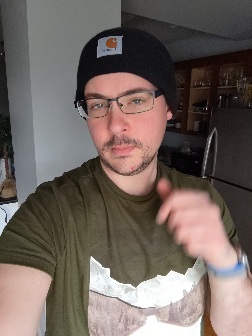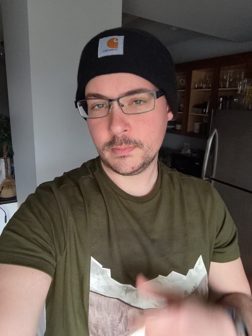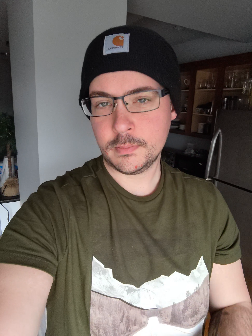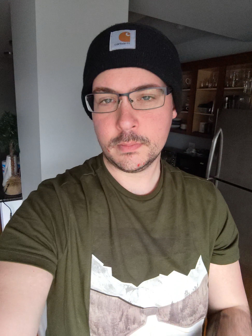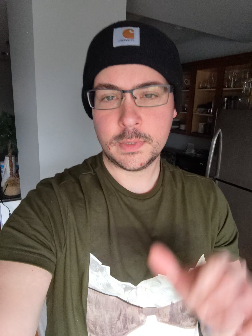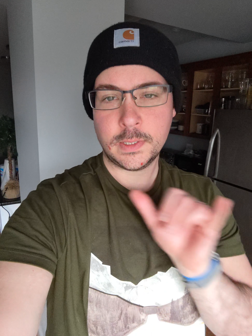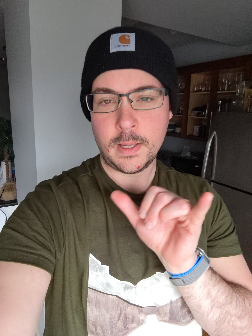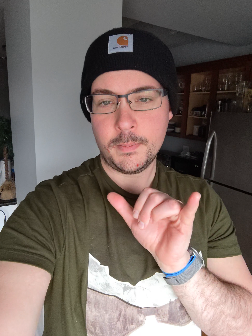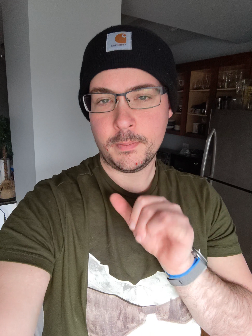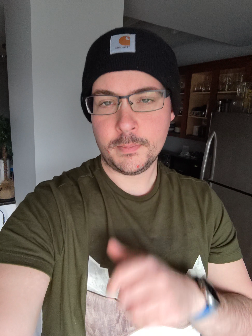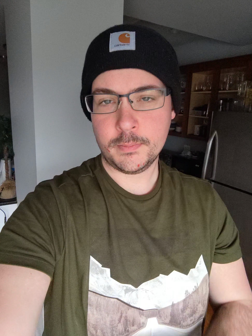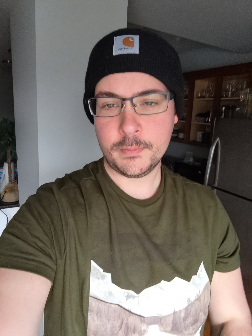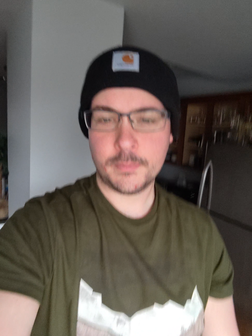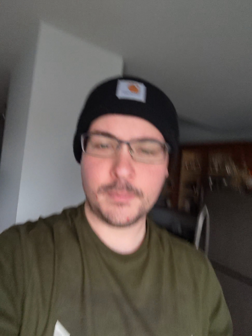same